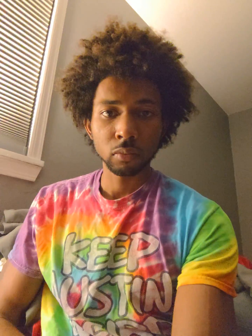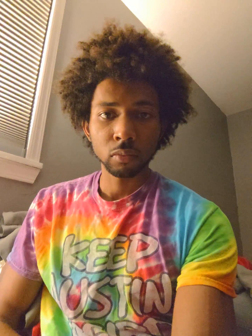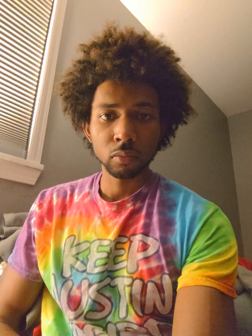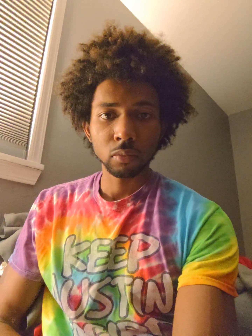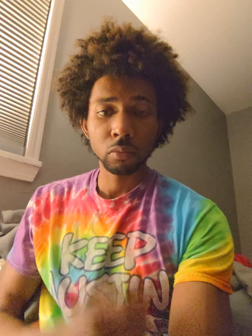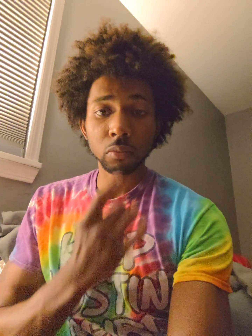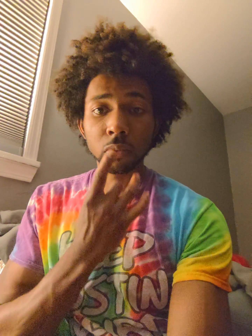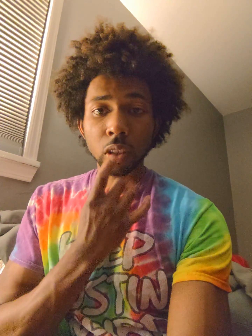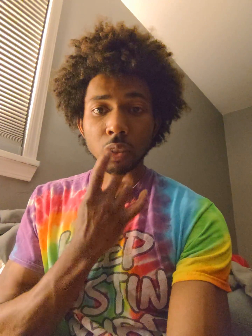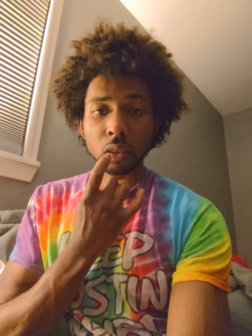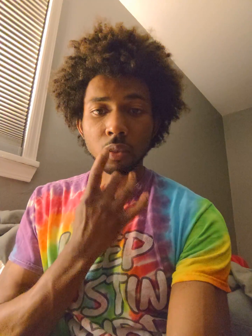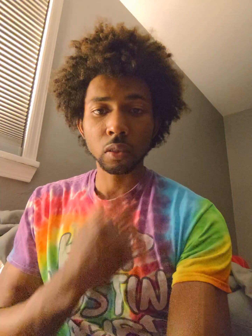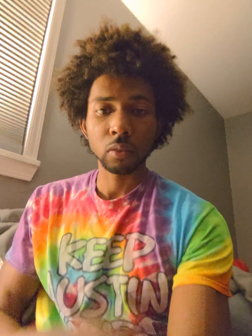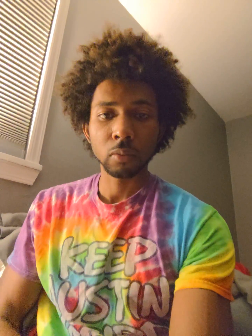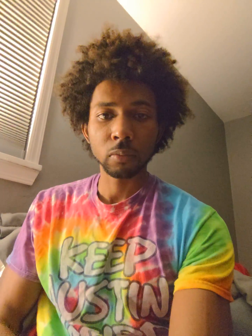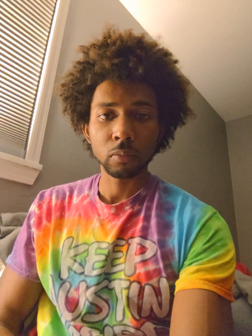light bulb